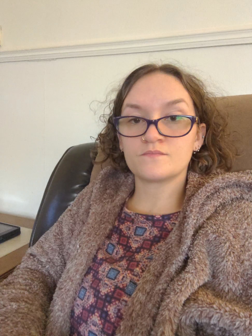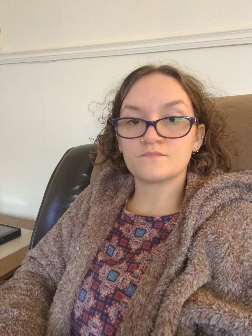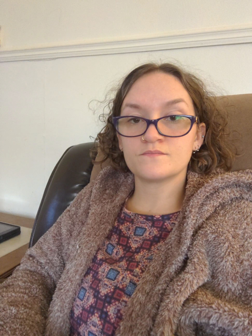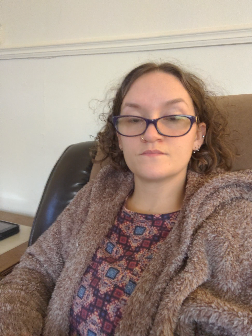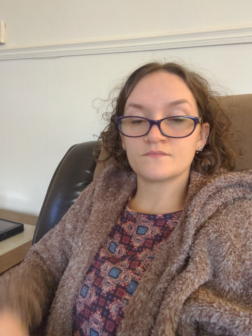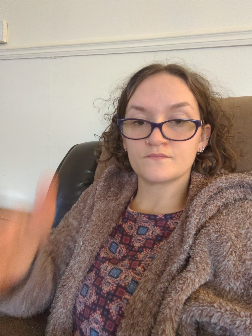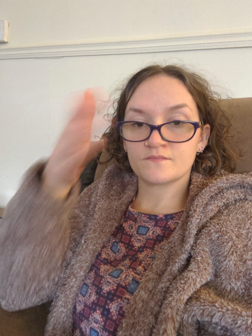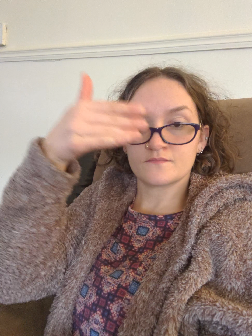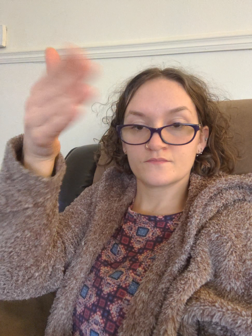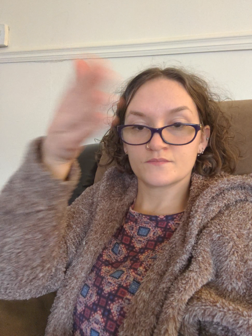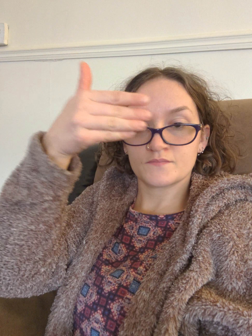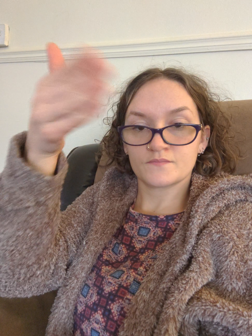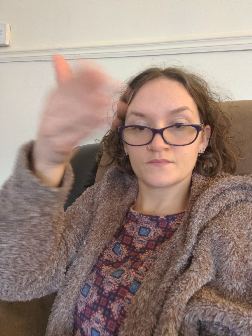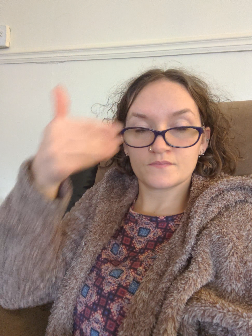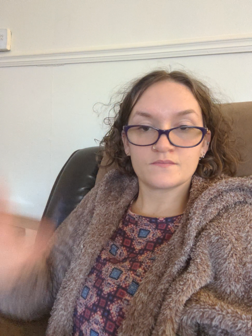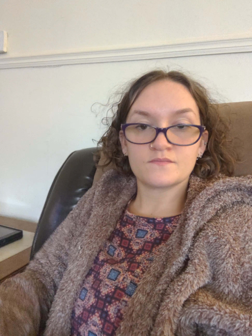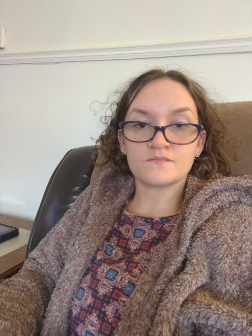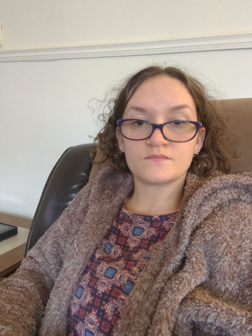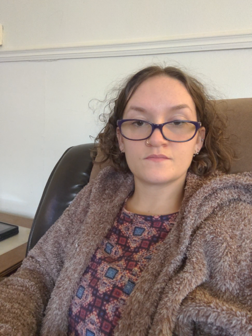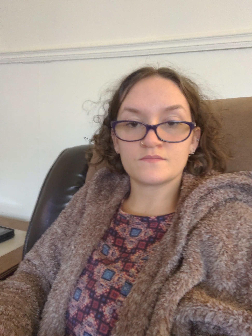flag